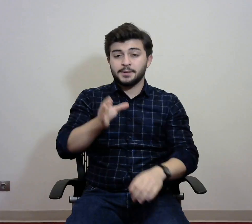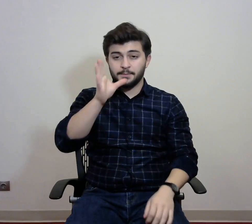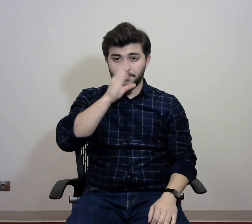bilmək